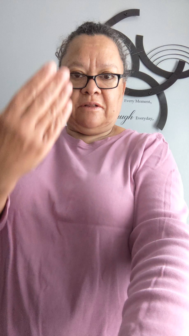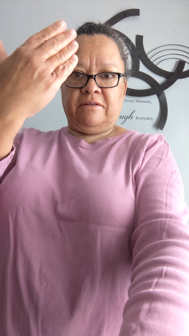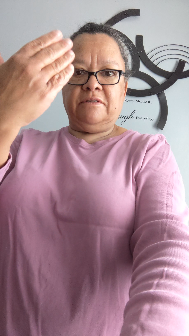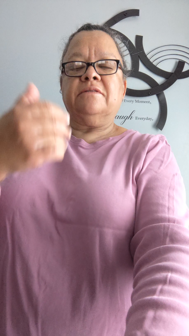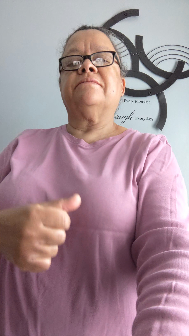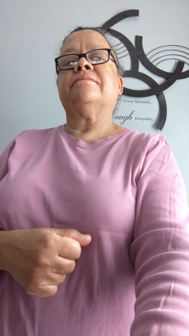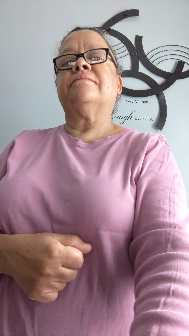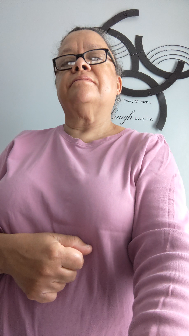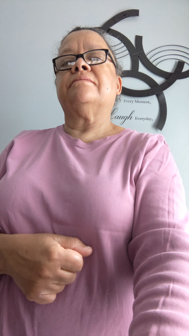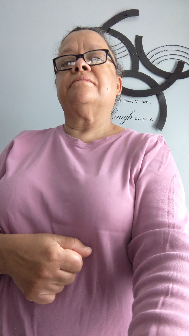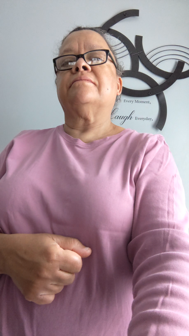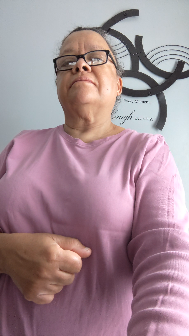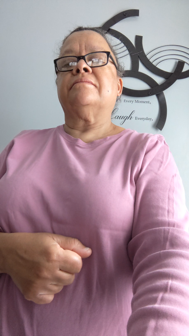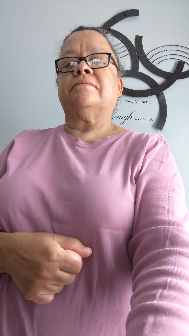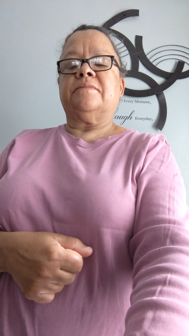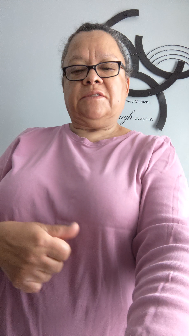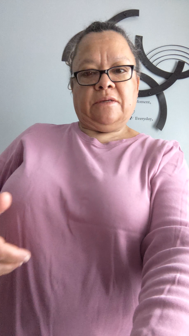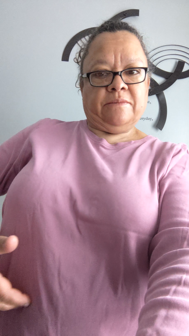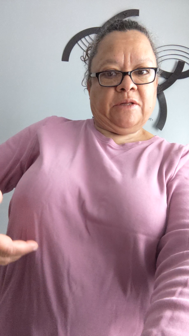monkey